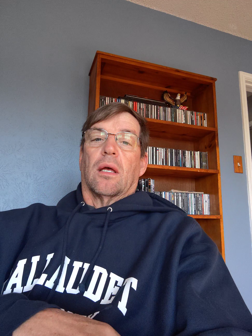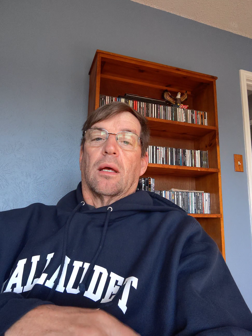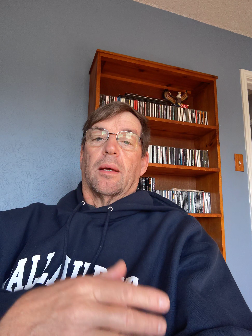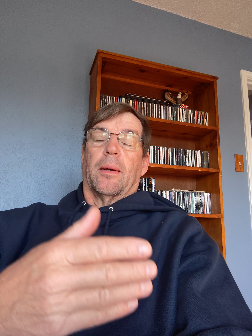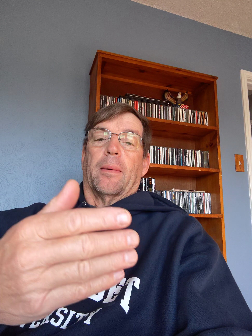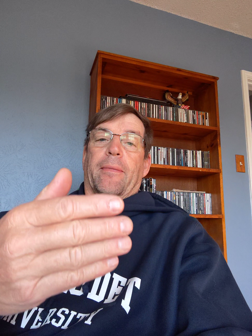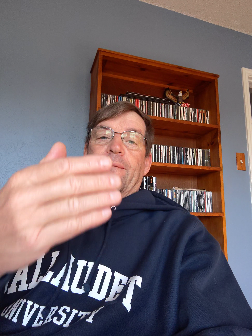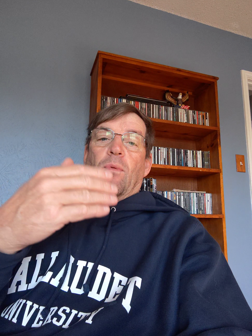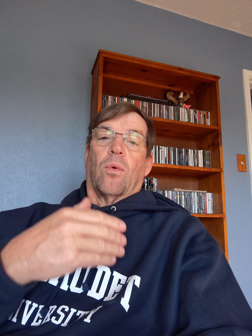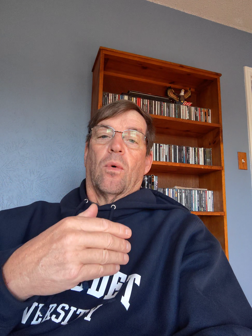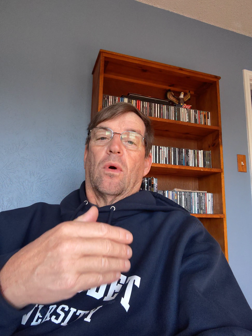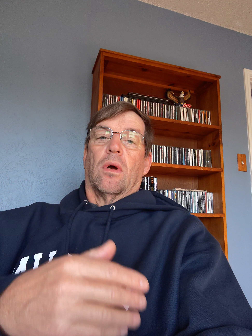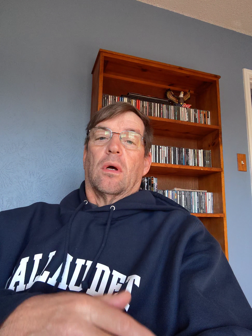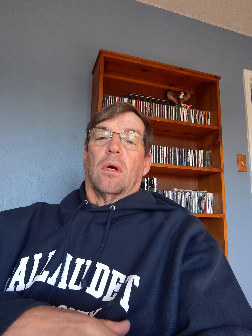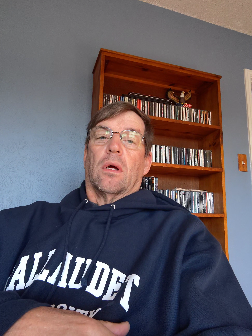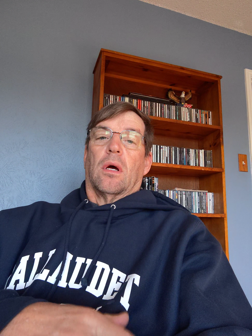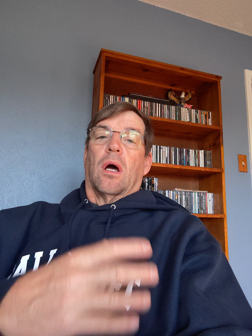before